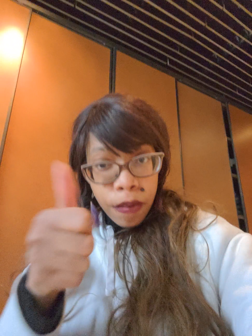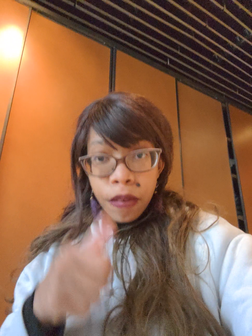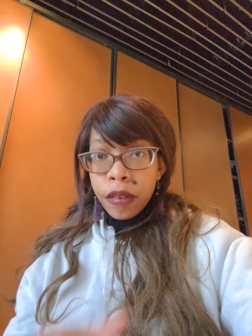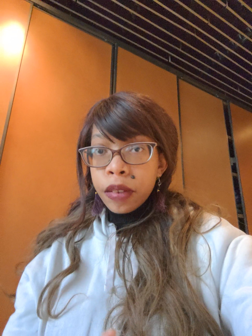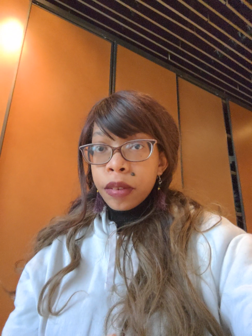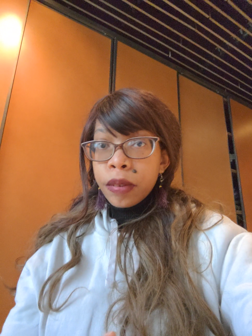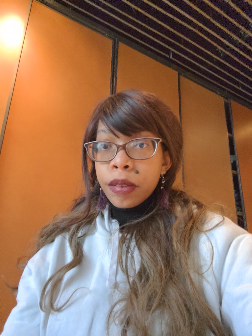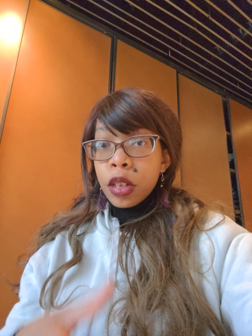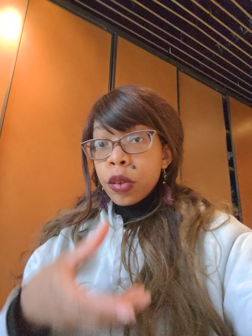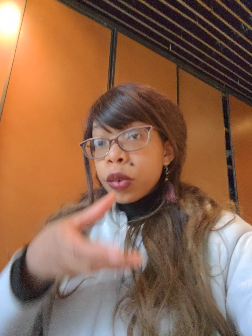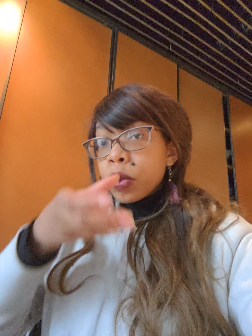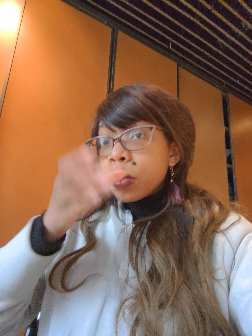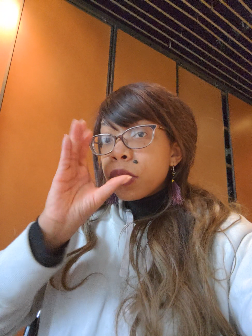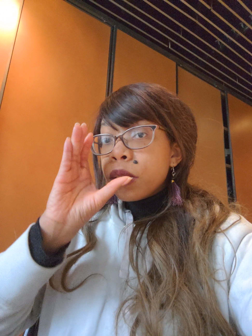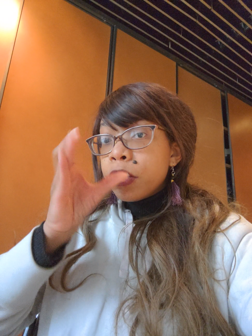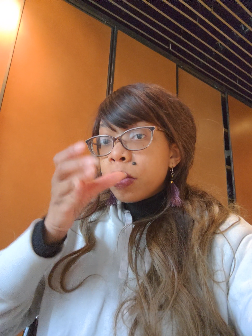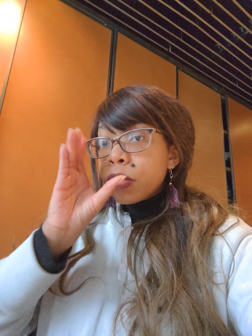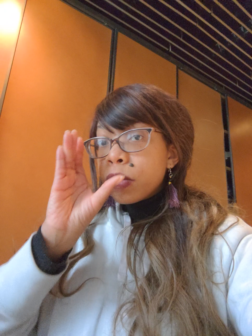drink